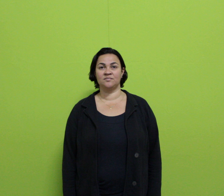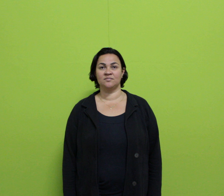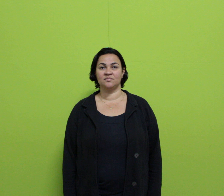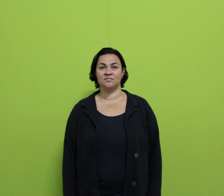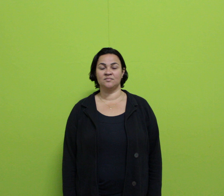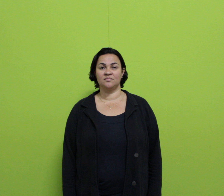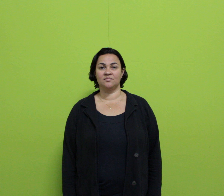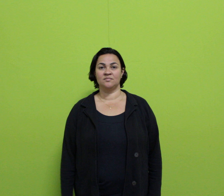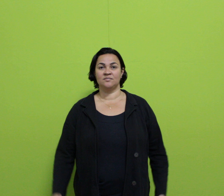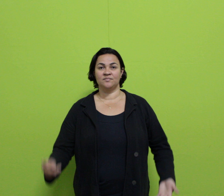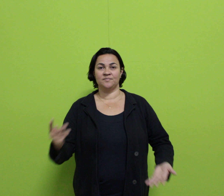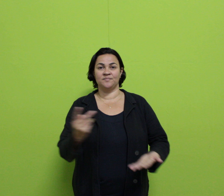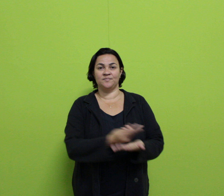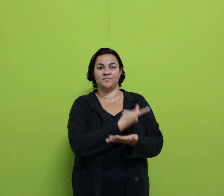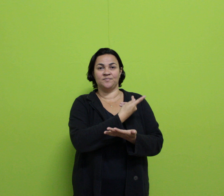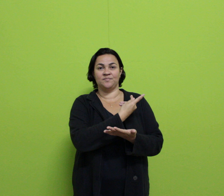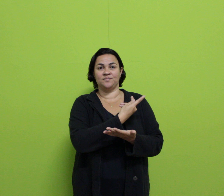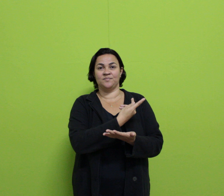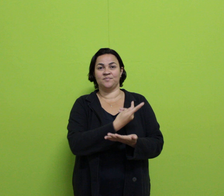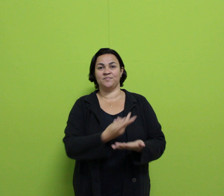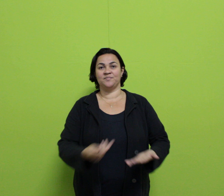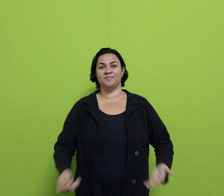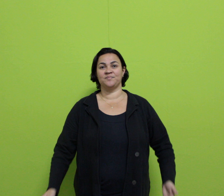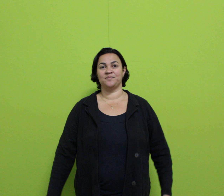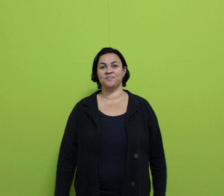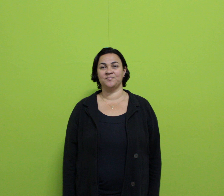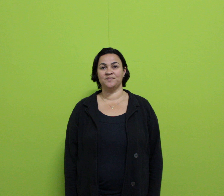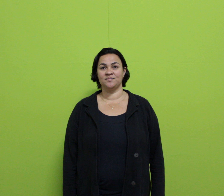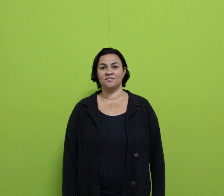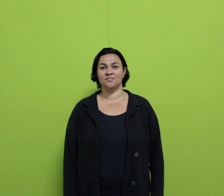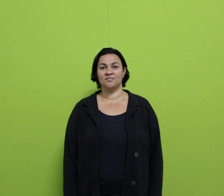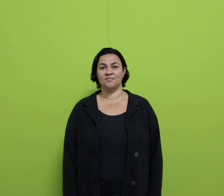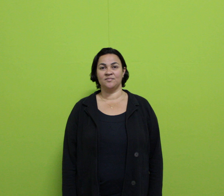acontecer